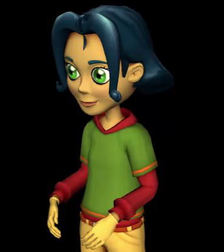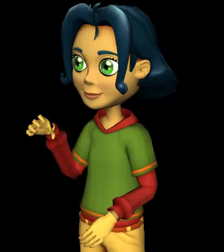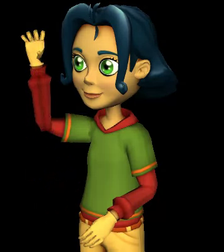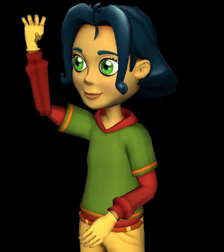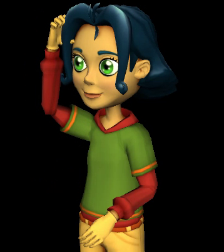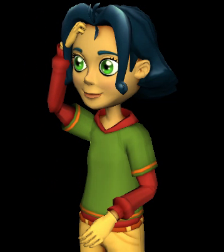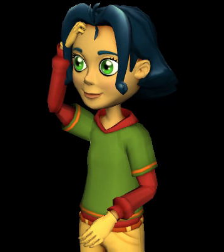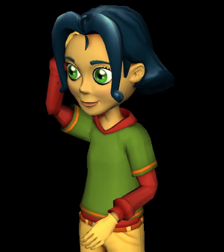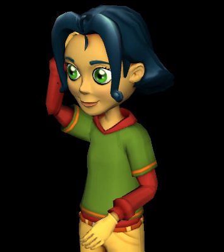أوت